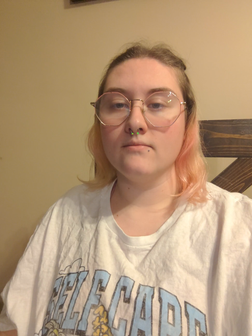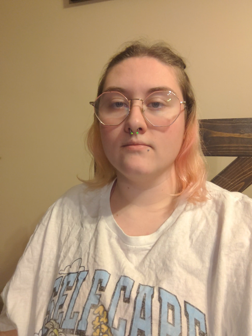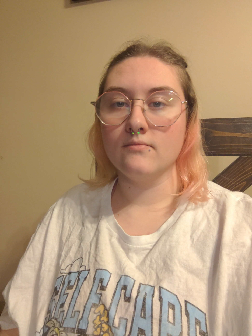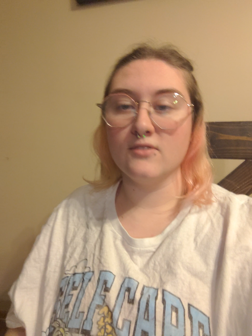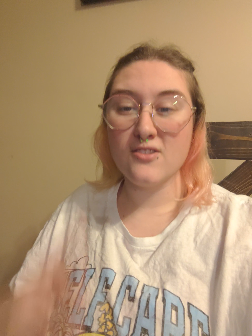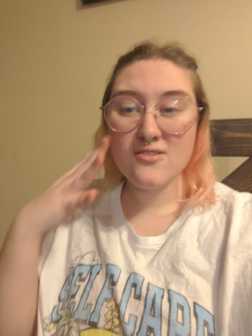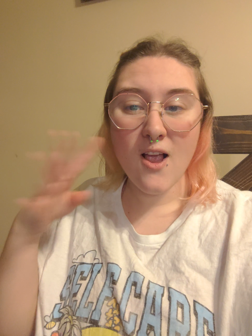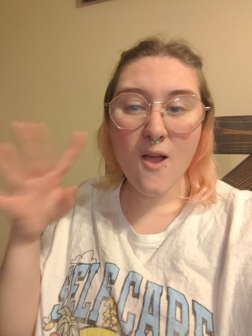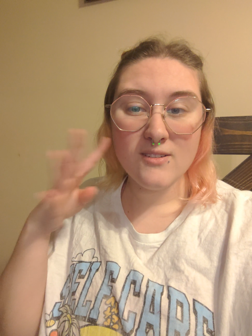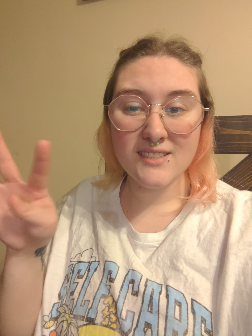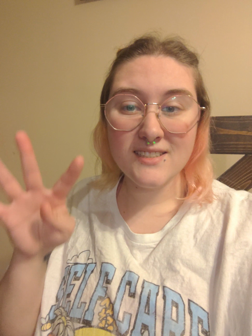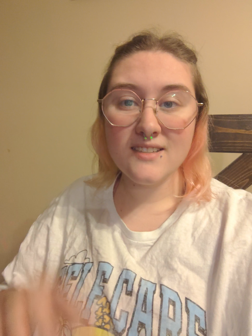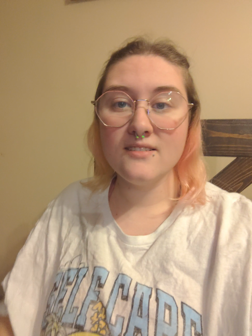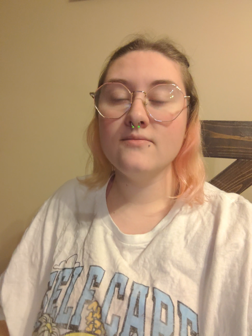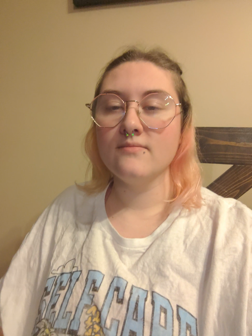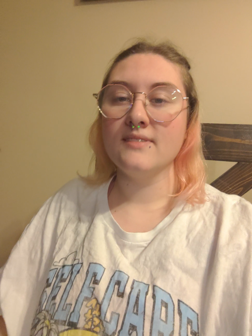noisy